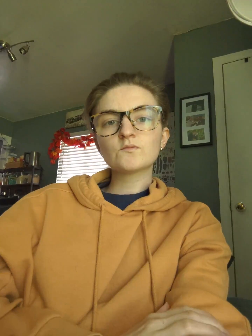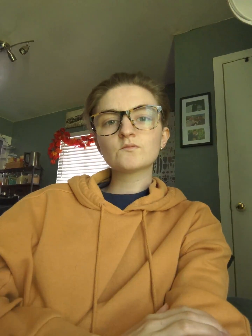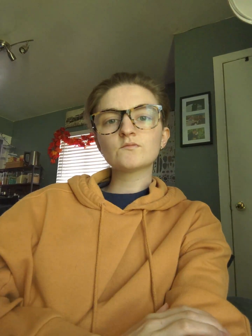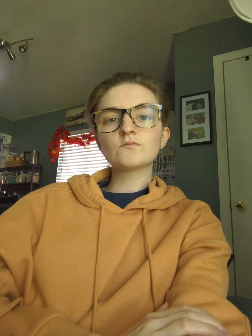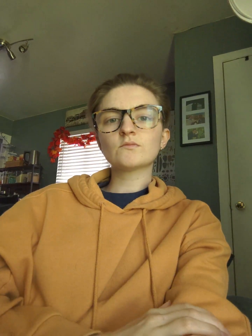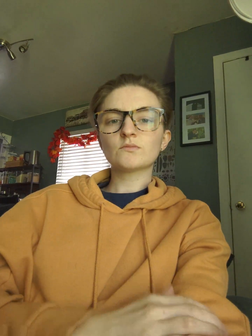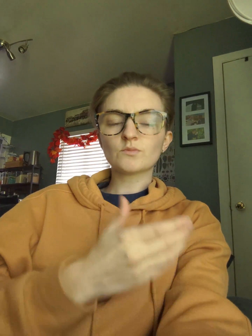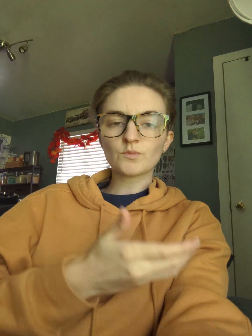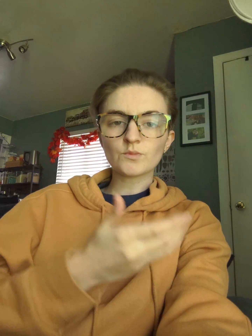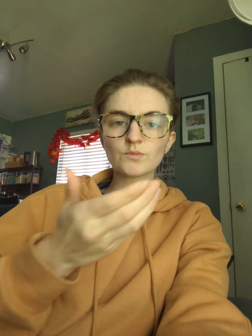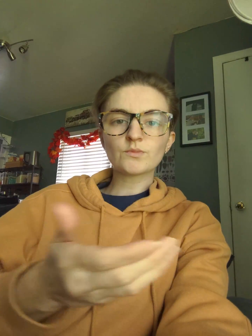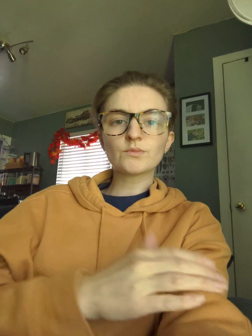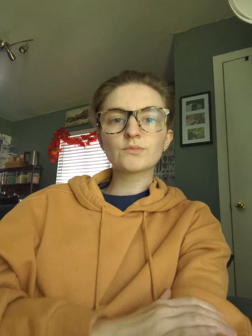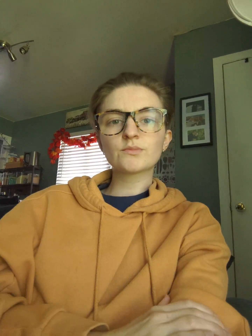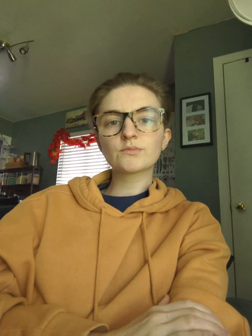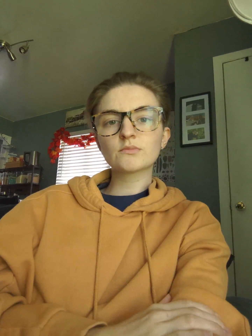carry